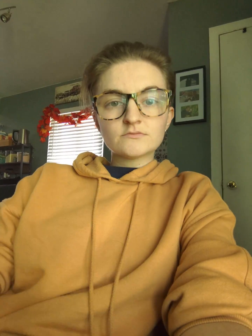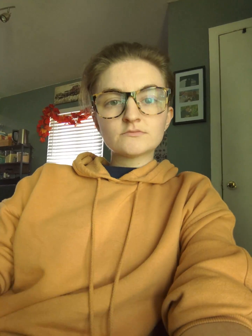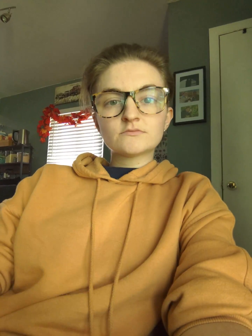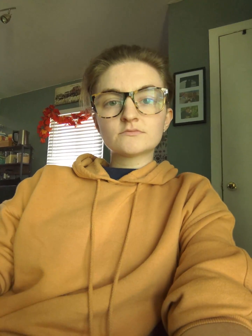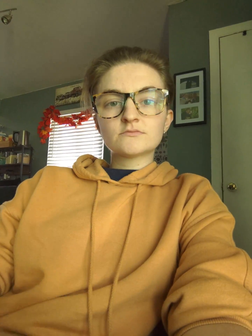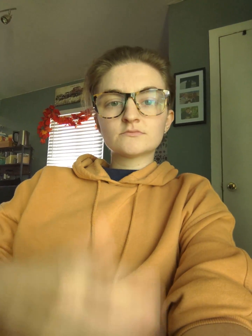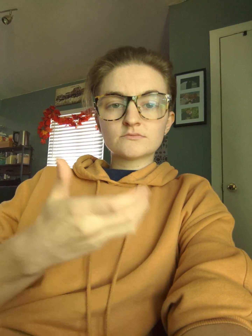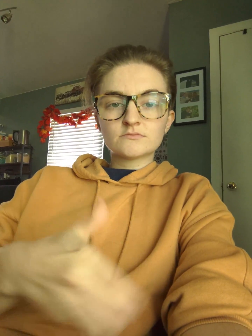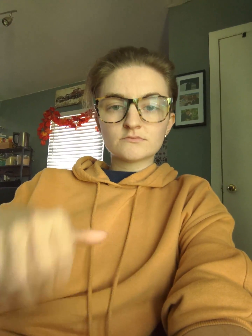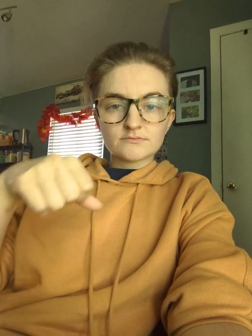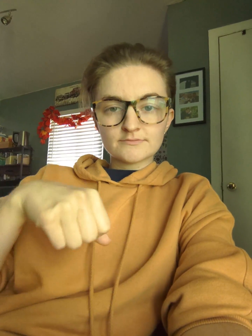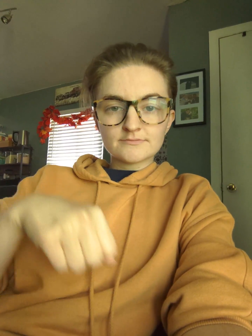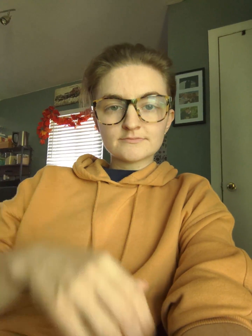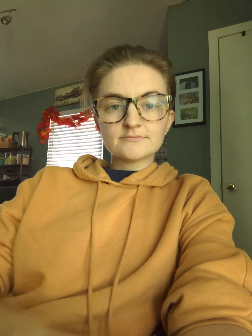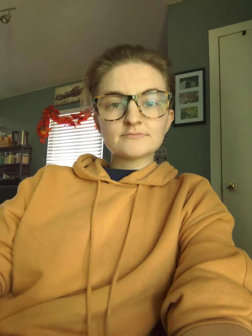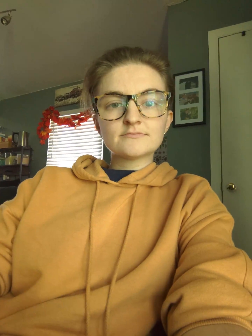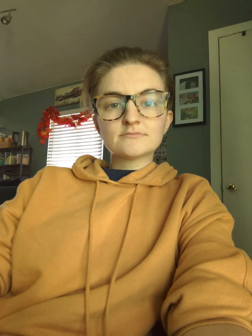basket